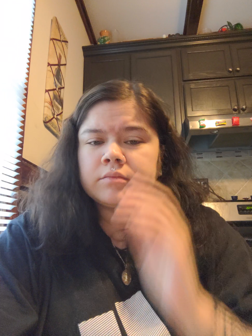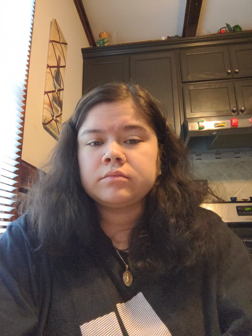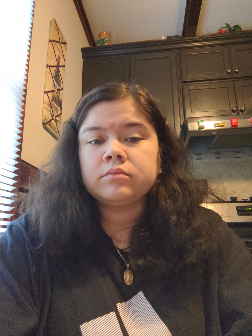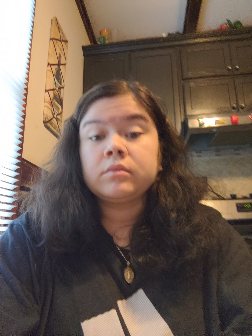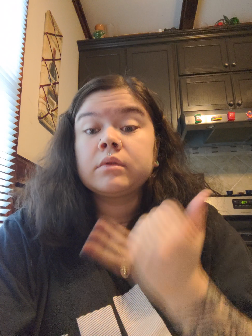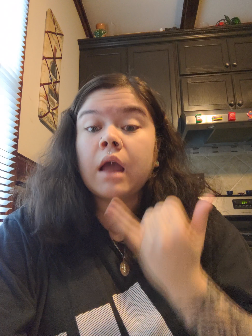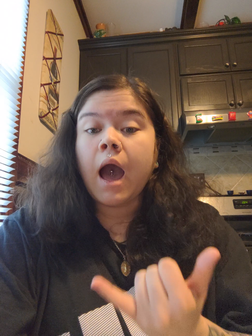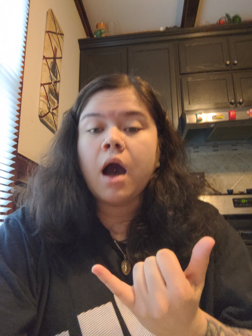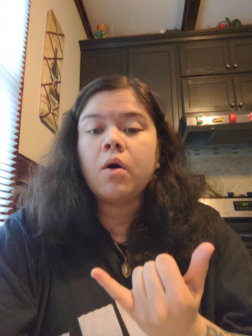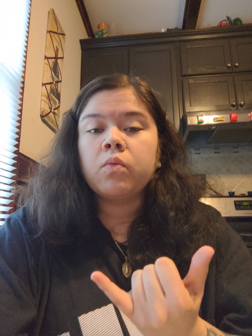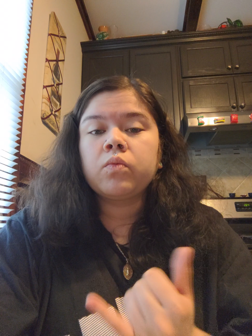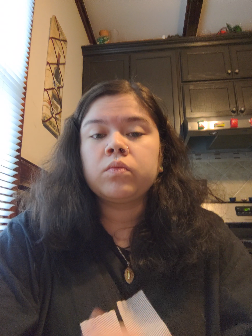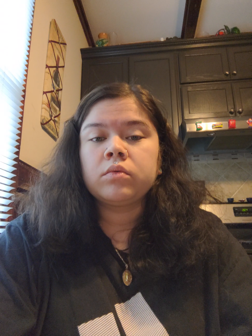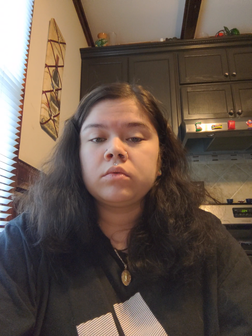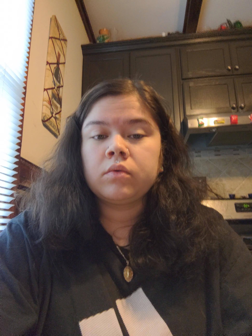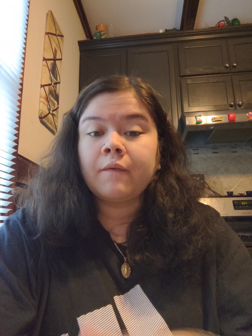now